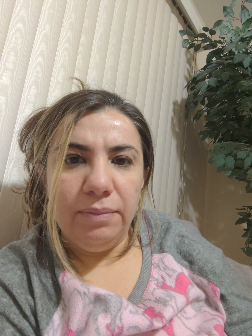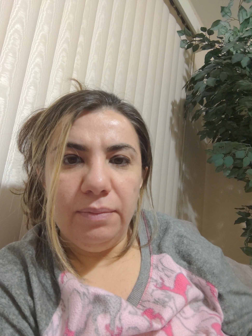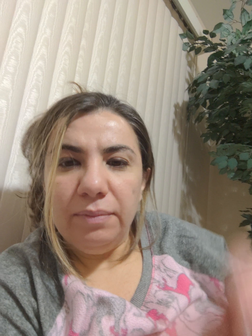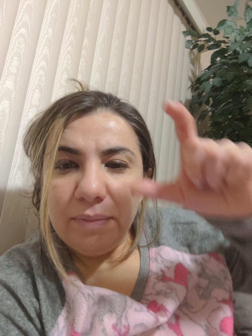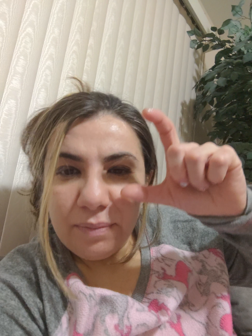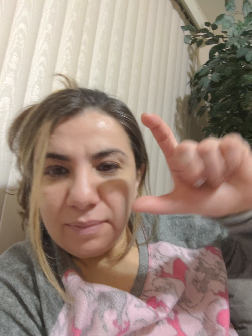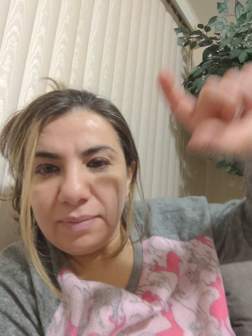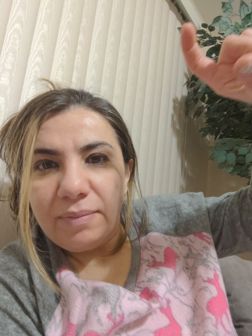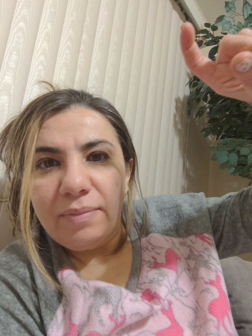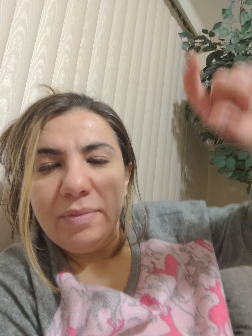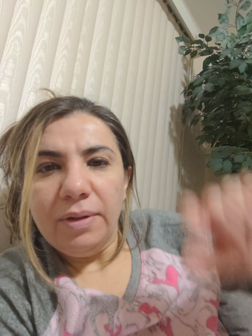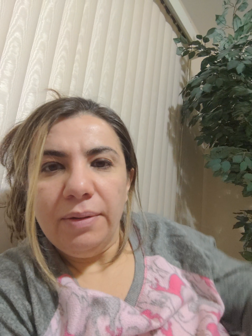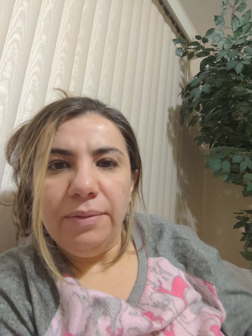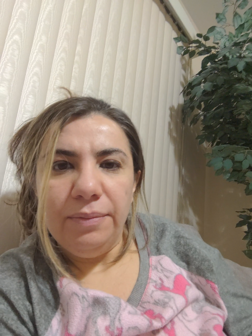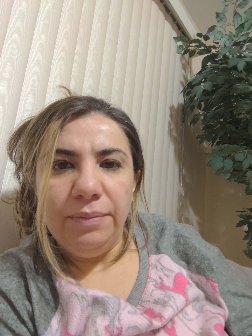moon